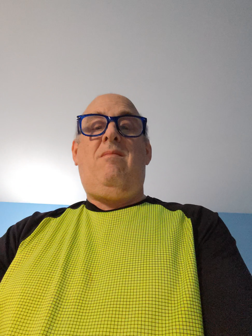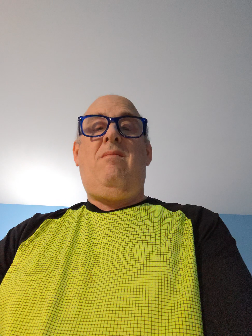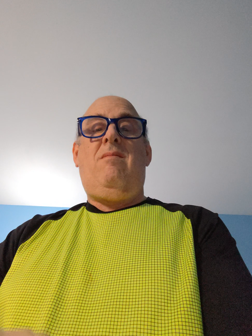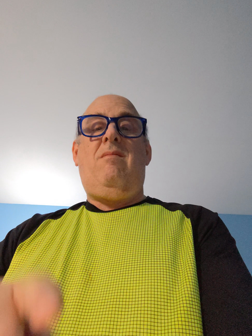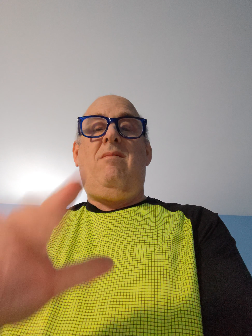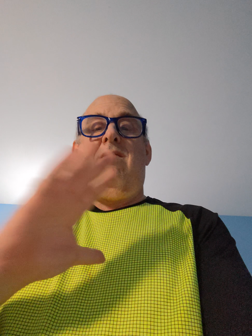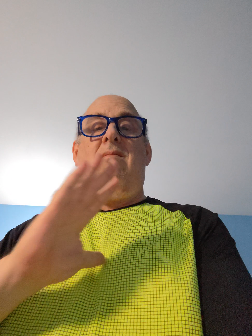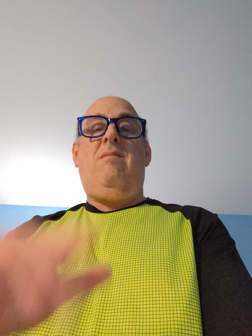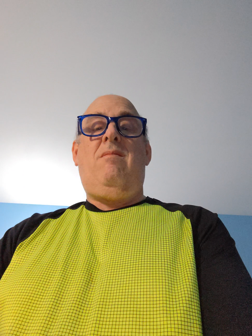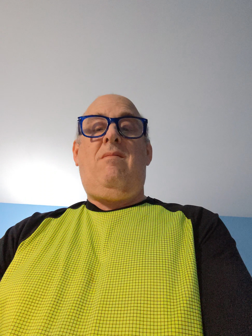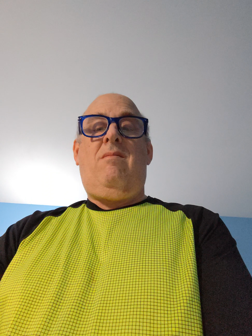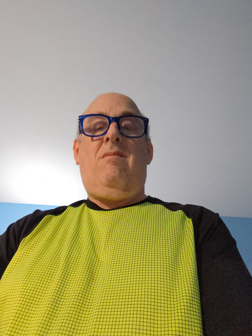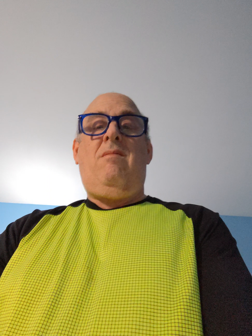fine